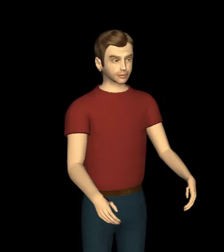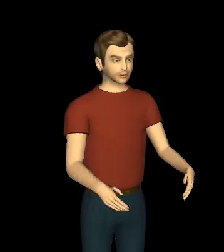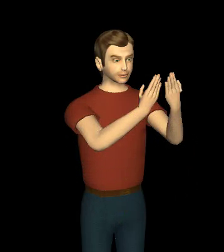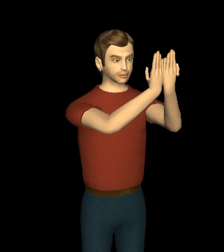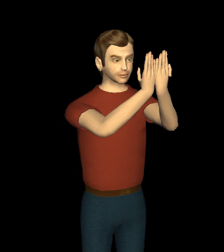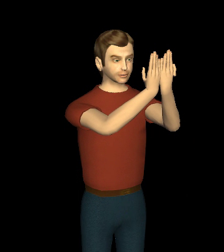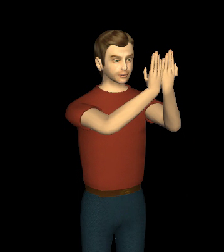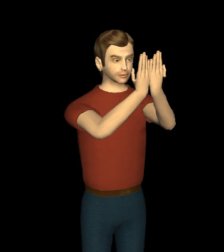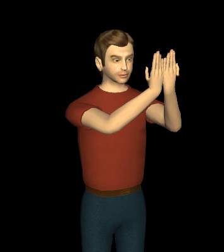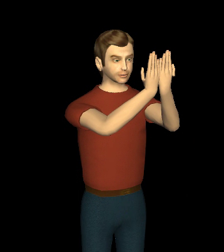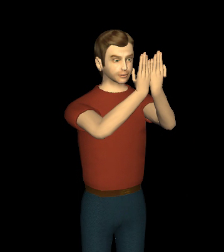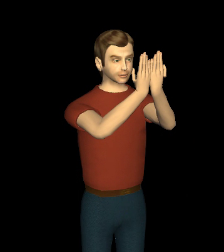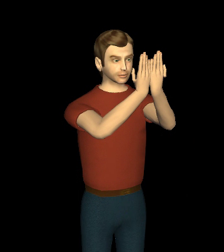يدرس